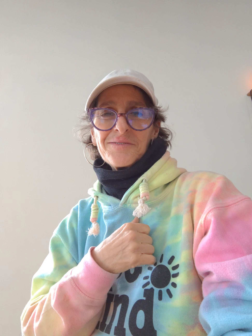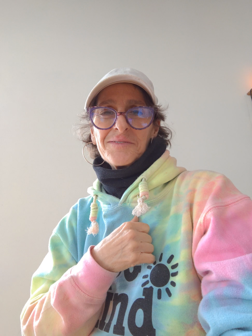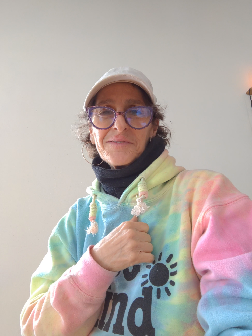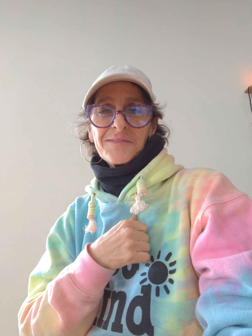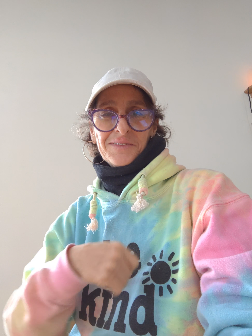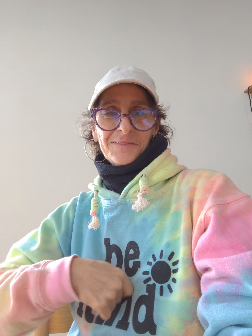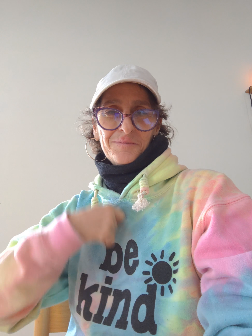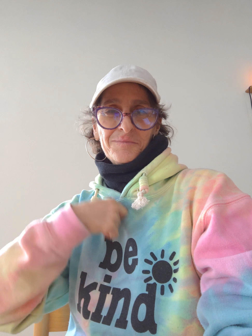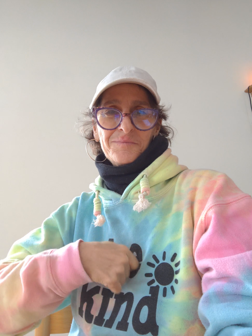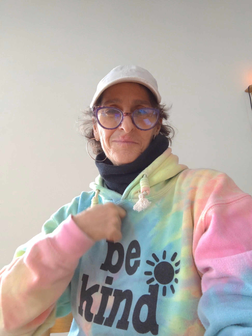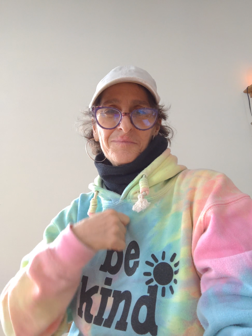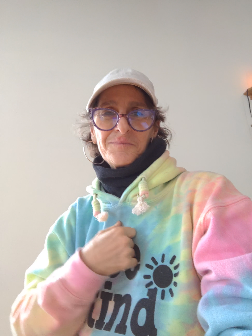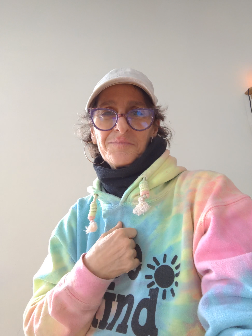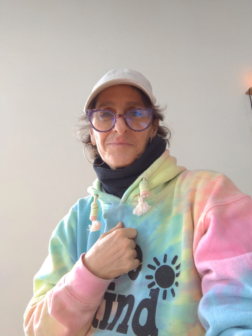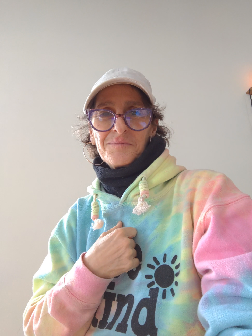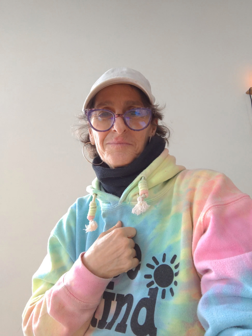zipper